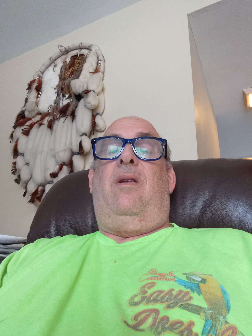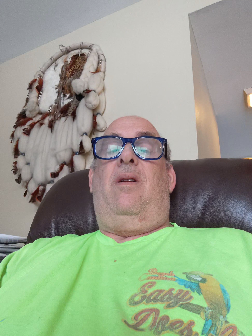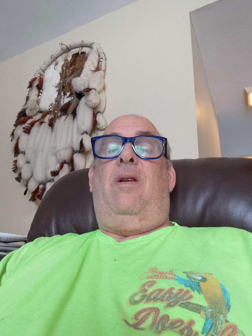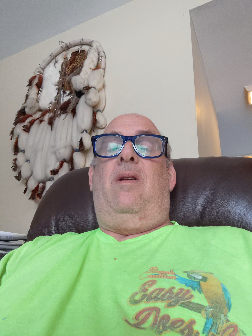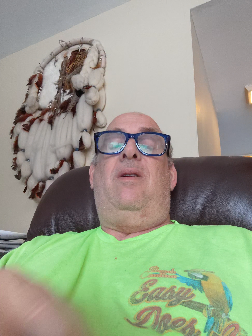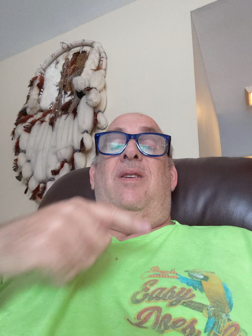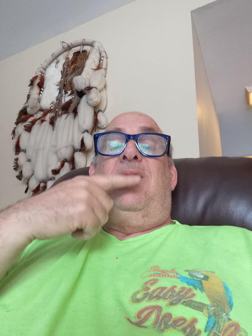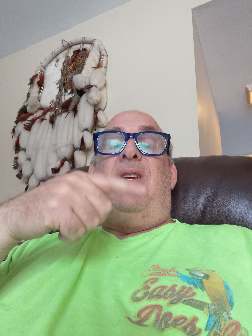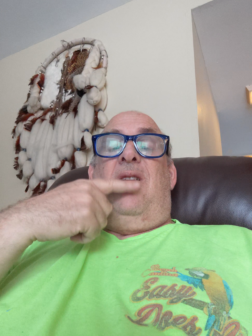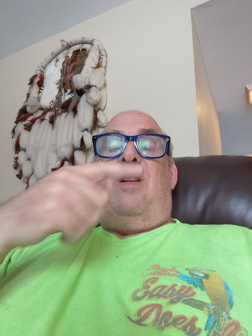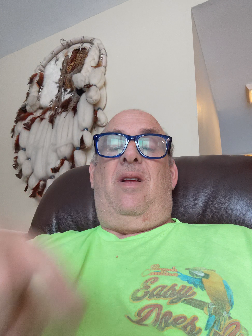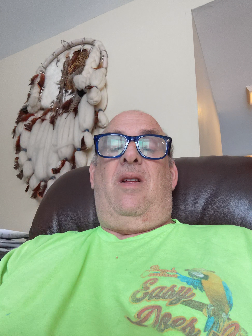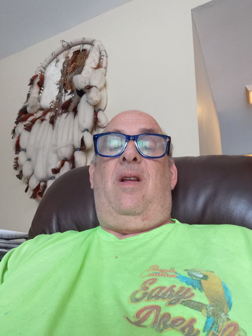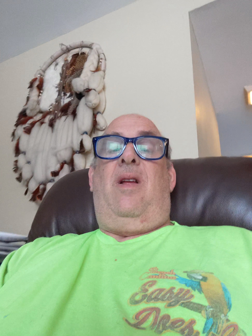say